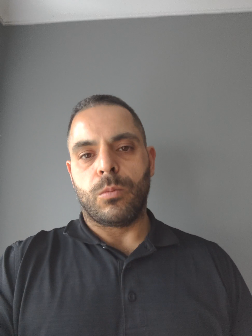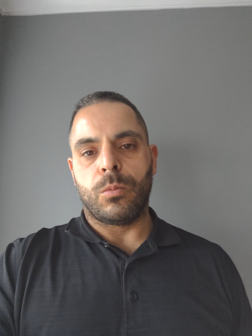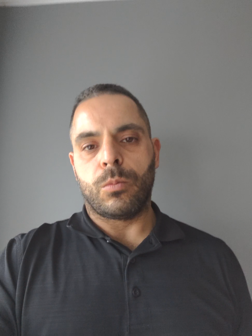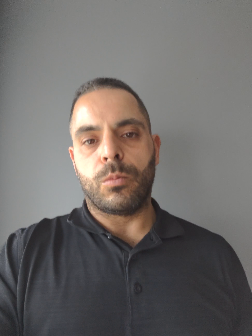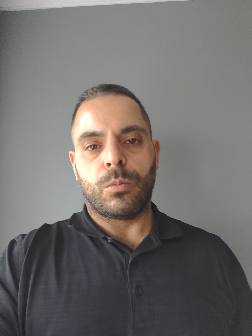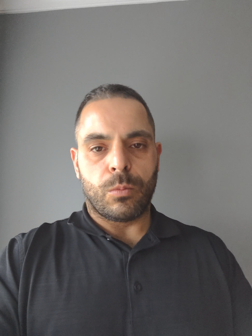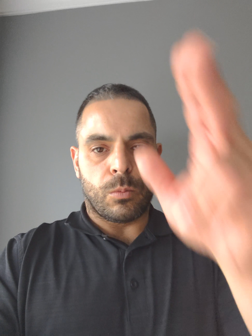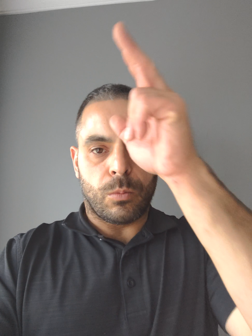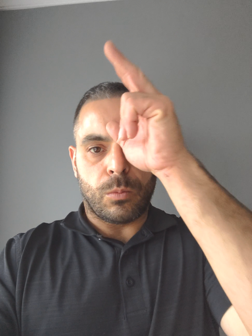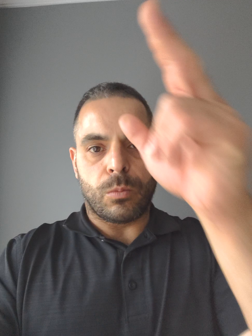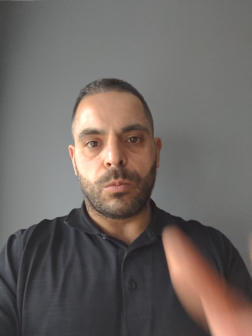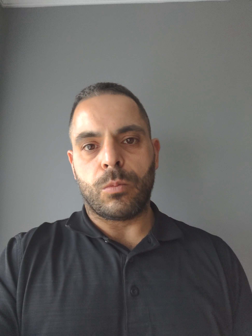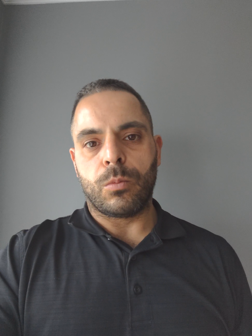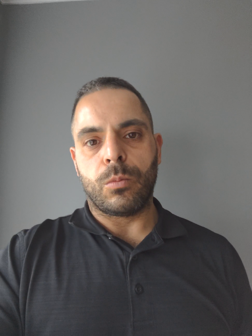hen